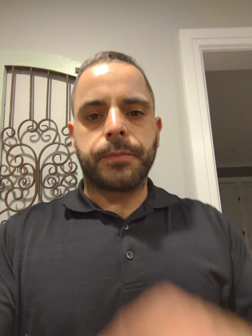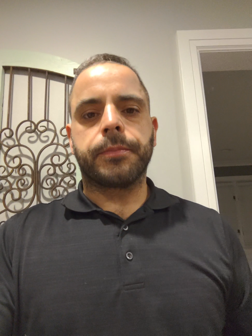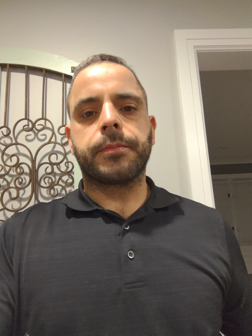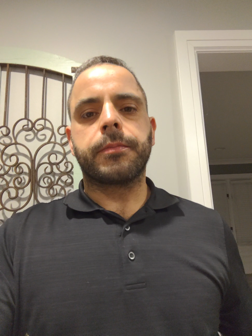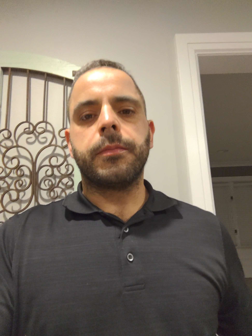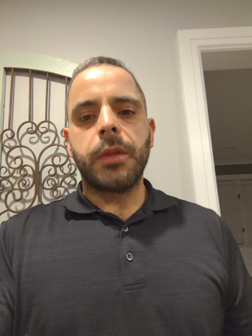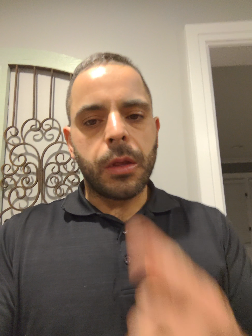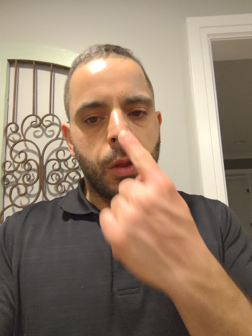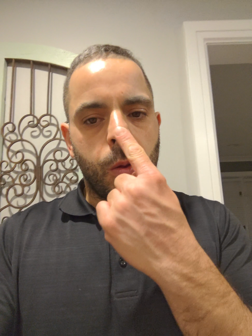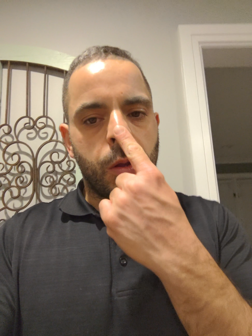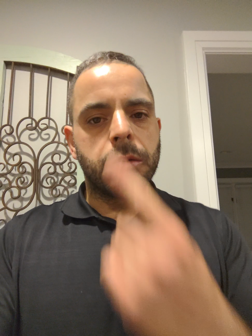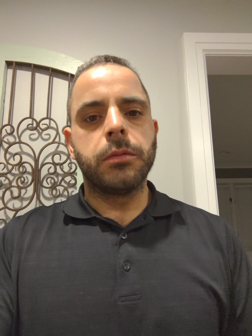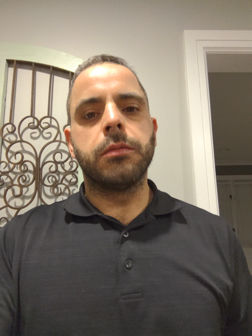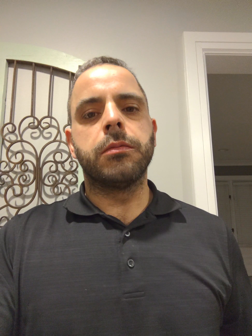nose